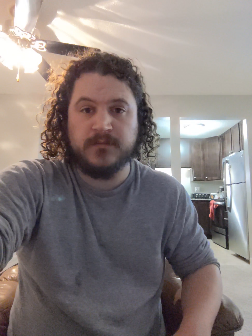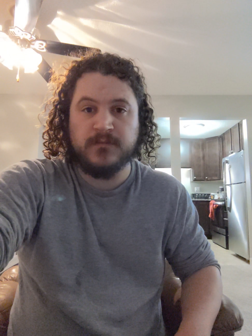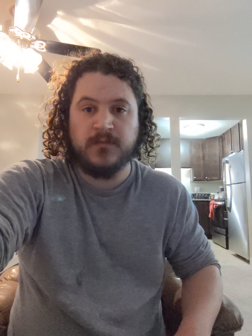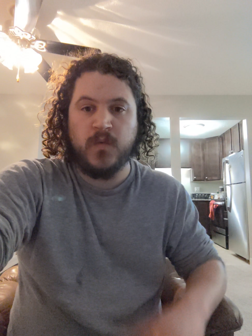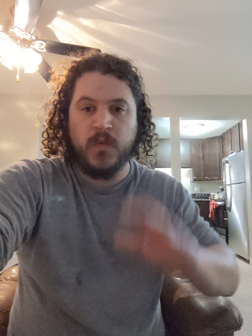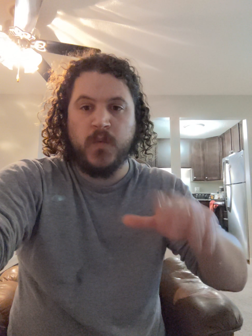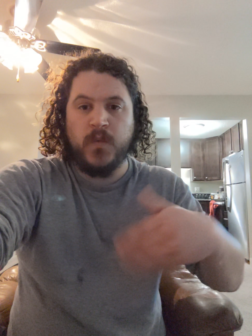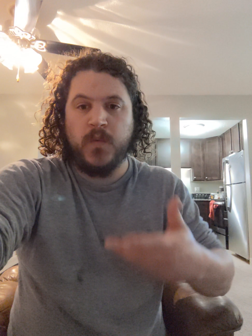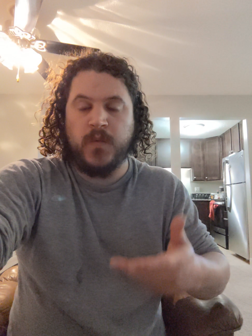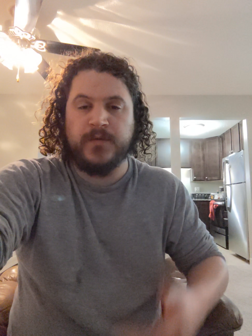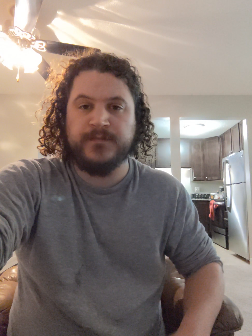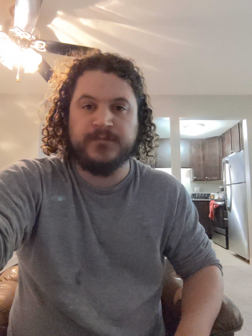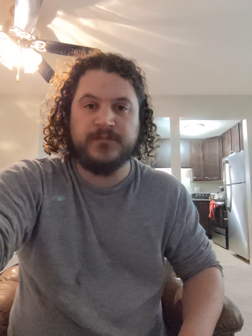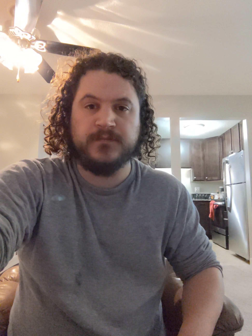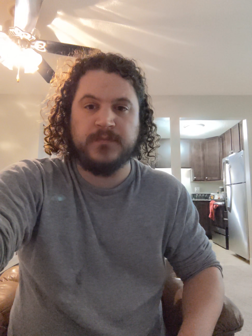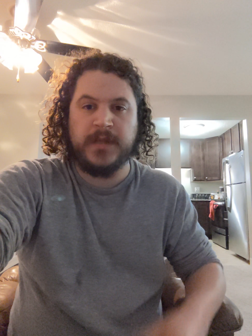all